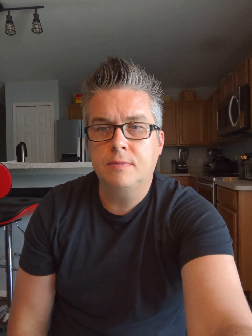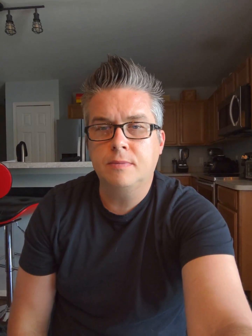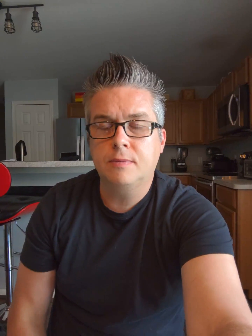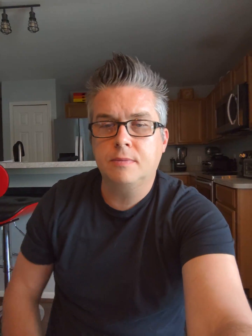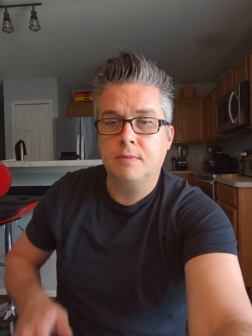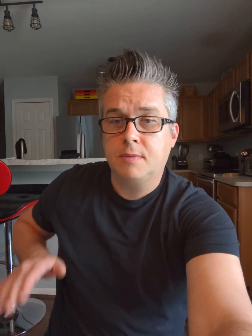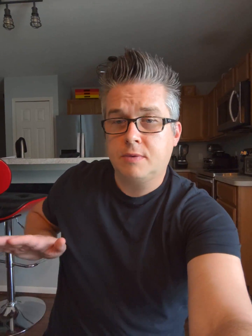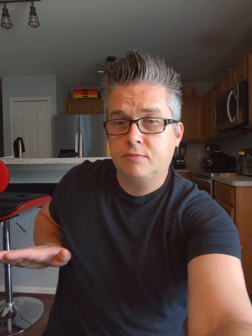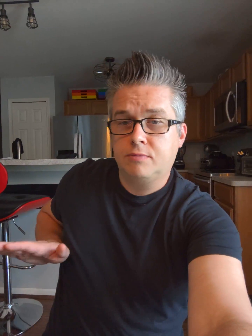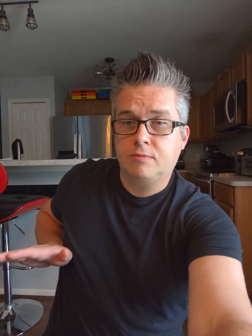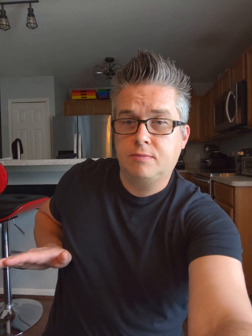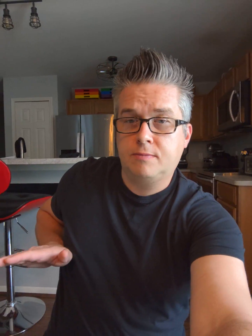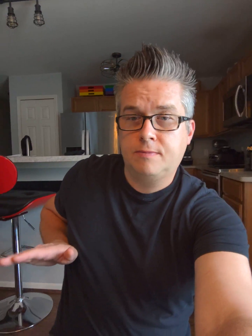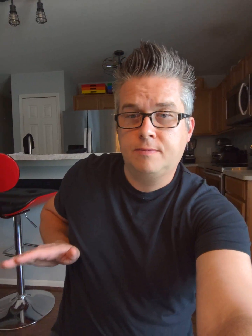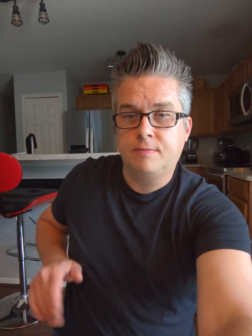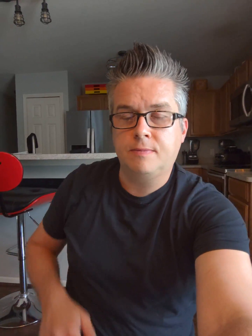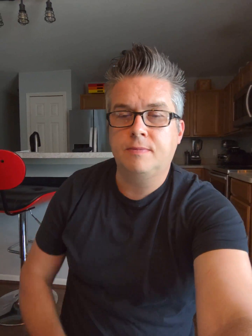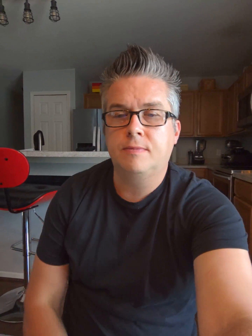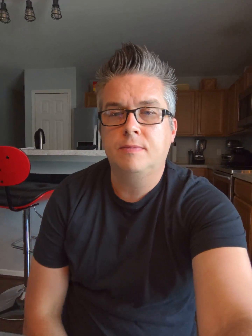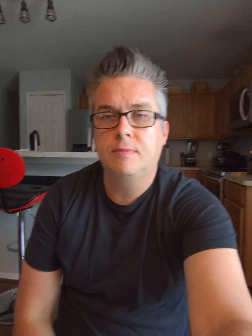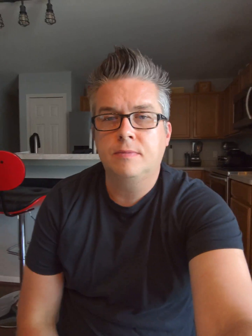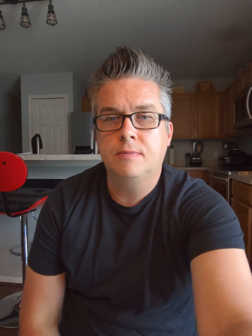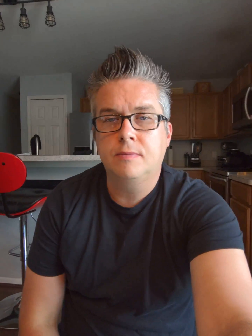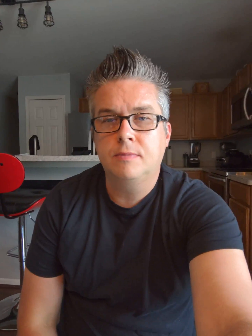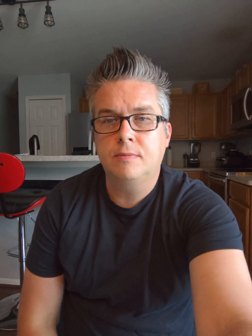penguin